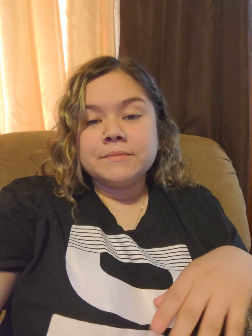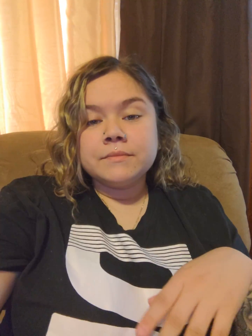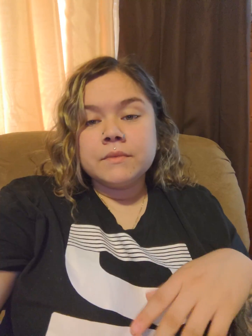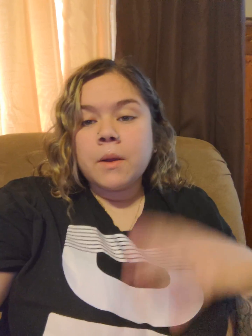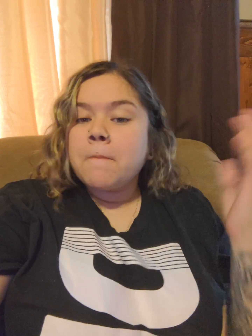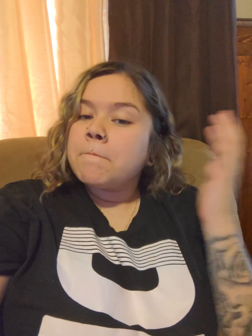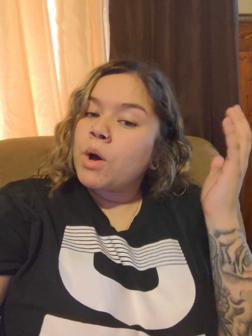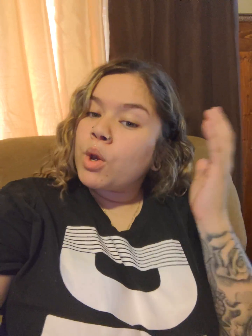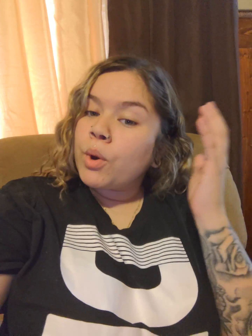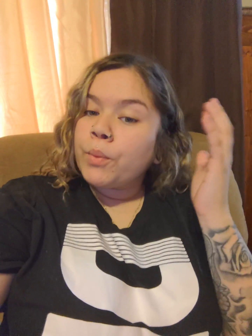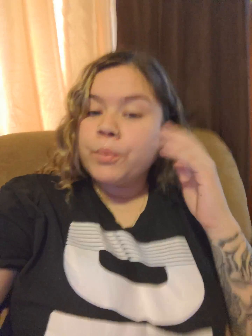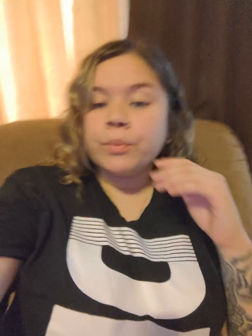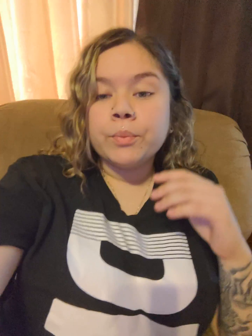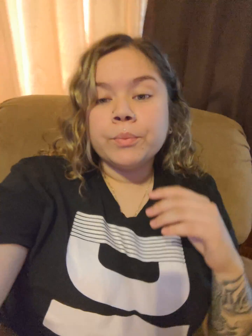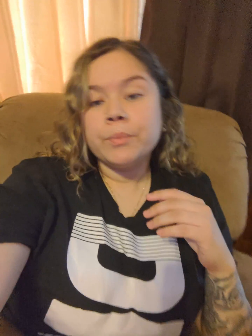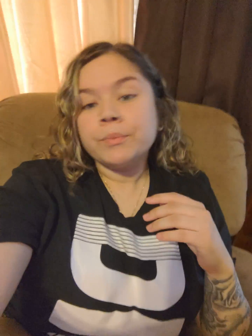pillow